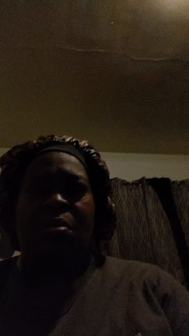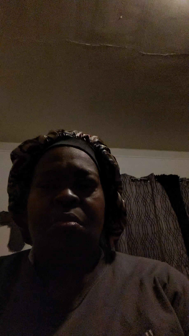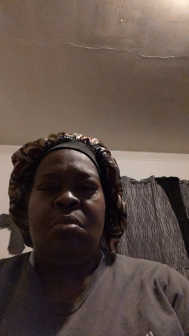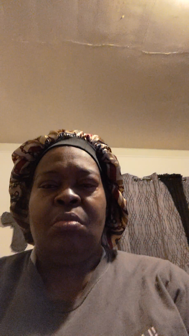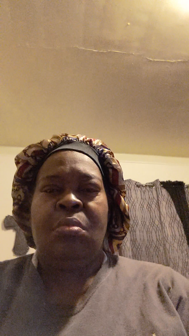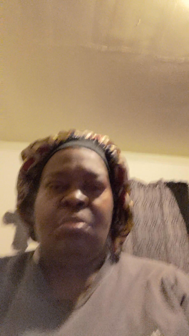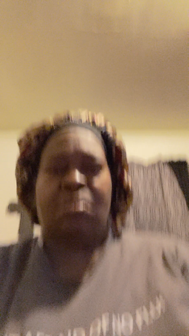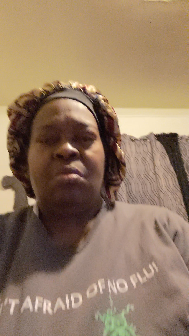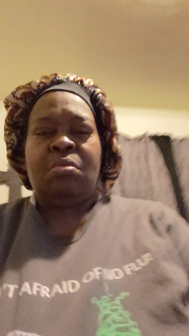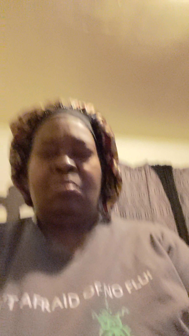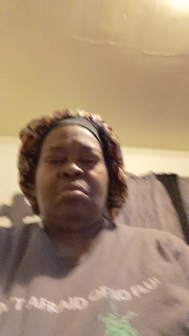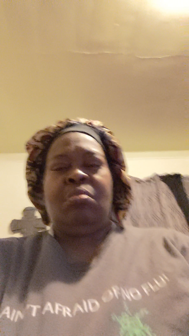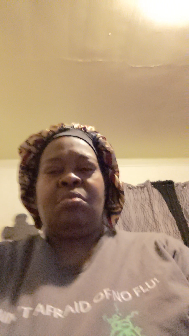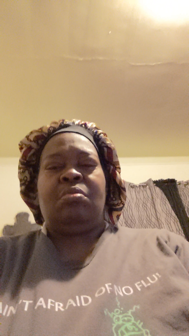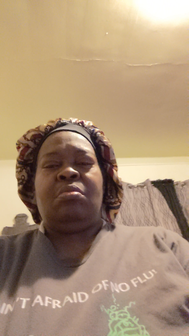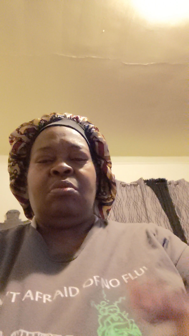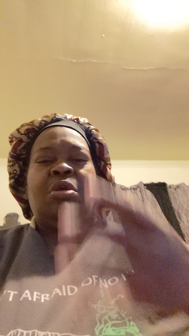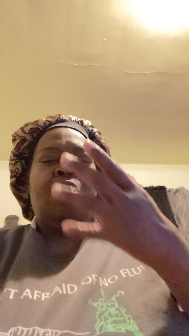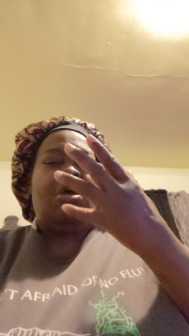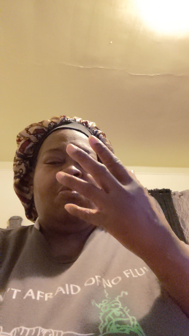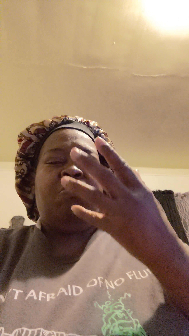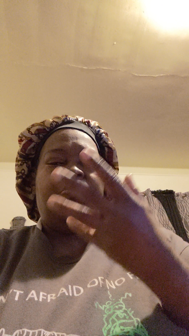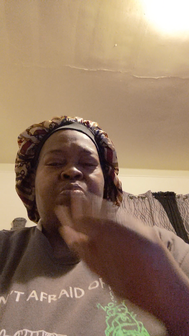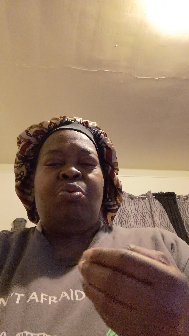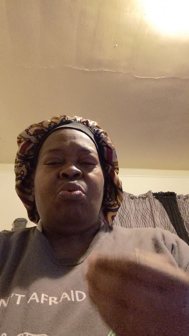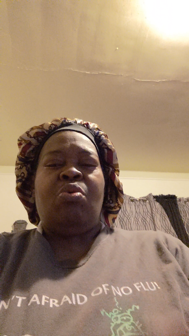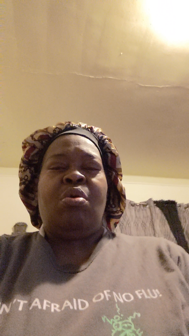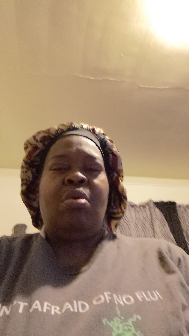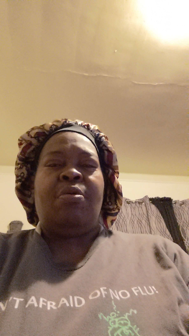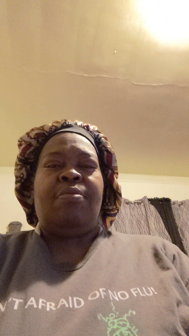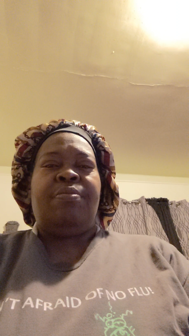poor